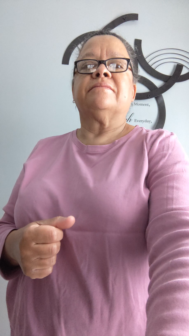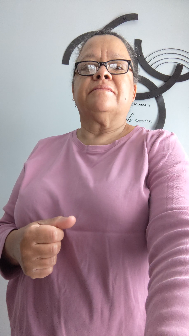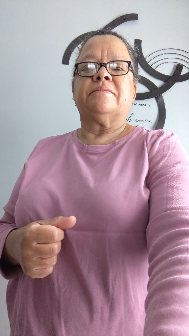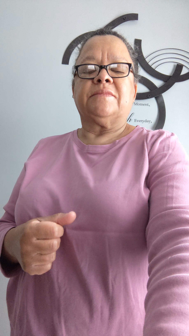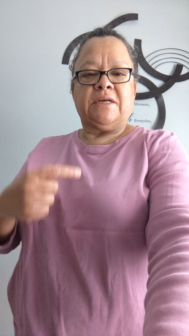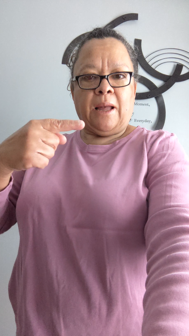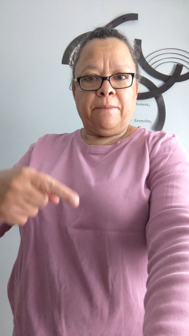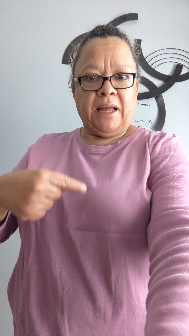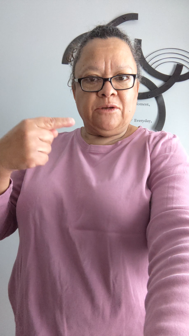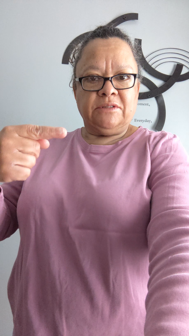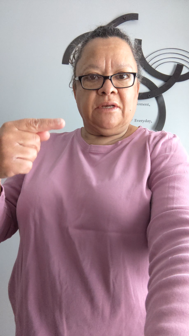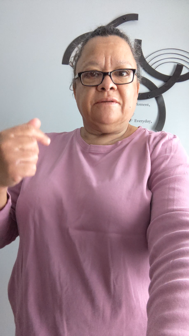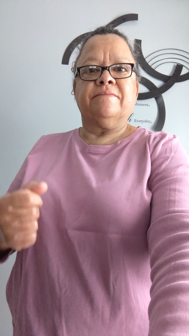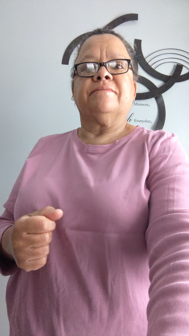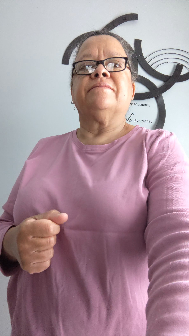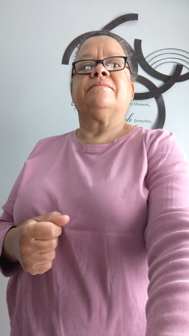about